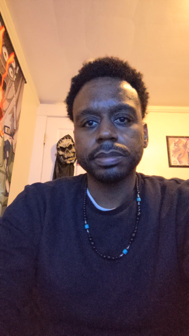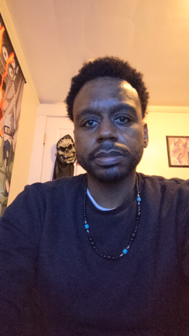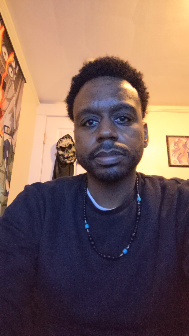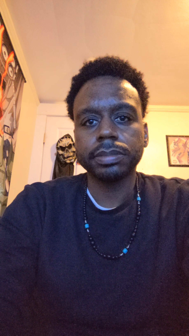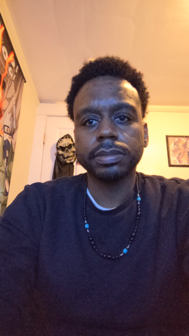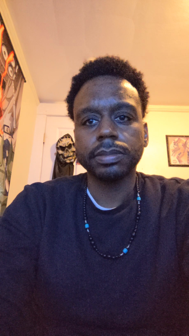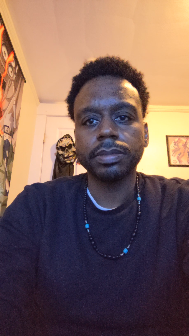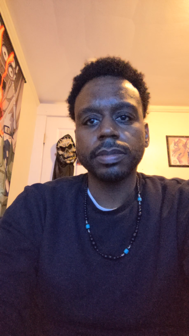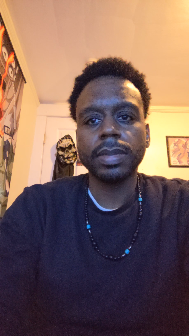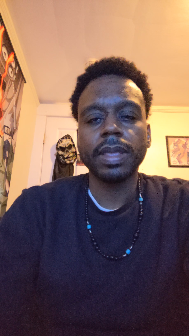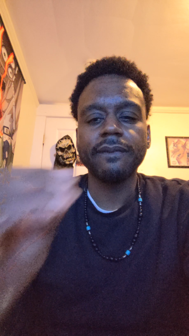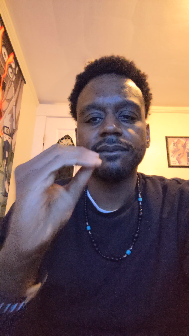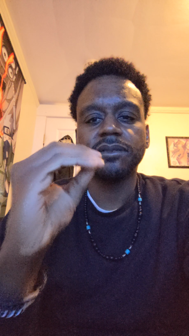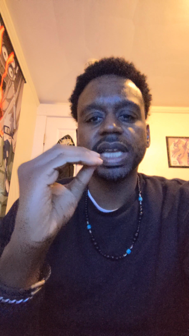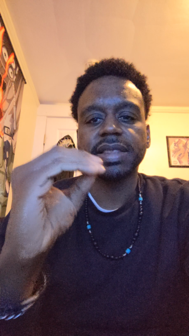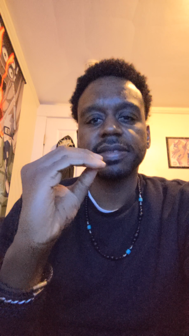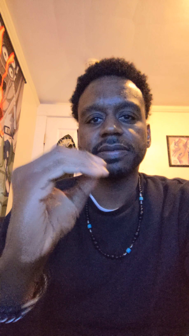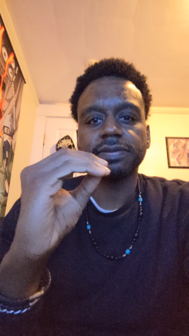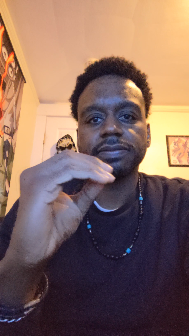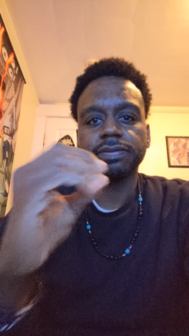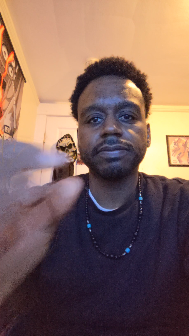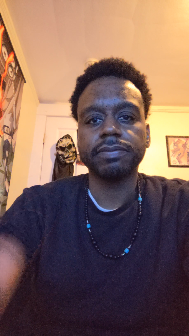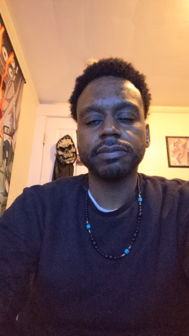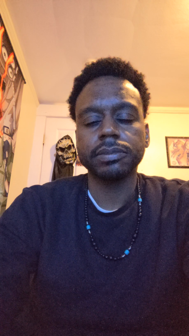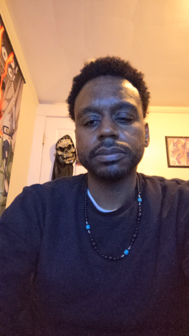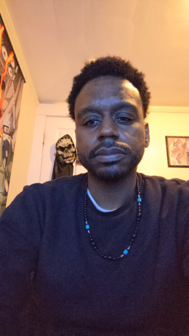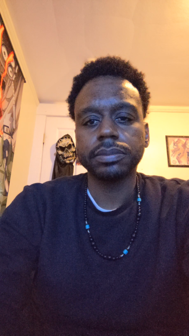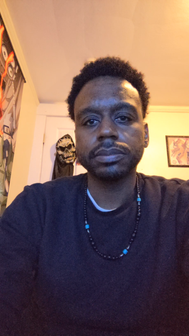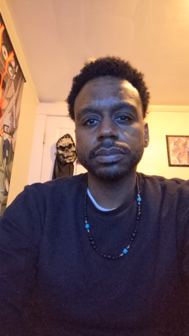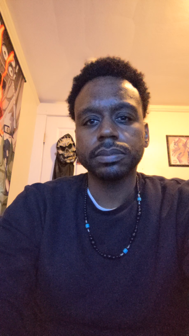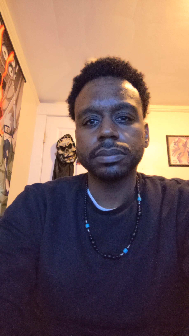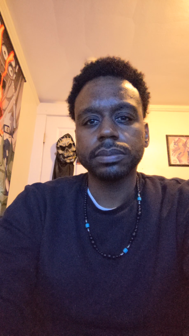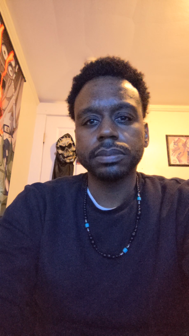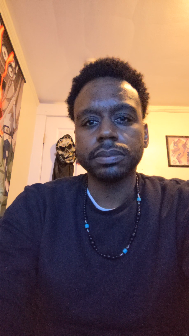fix